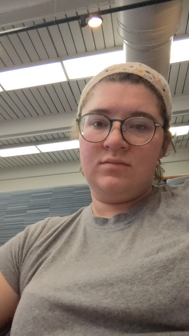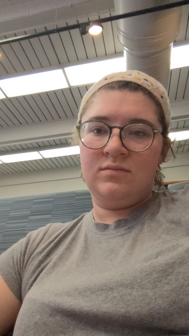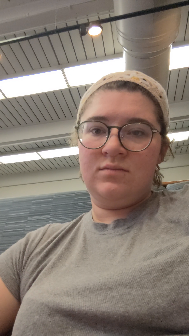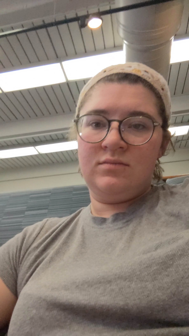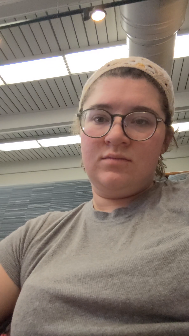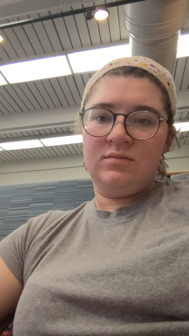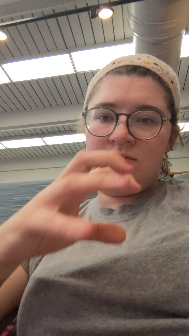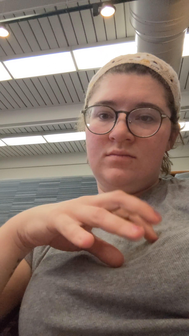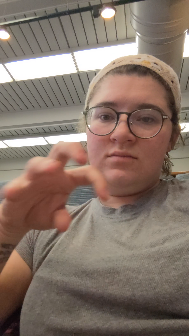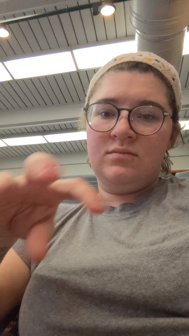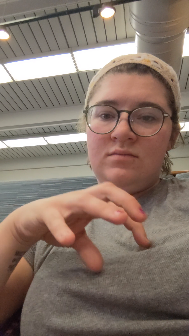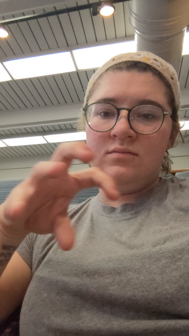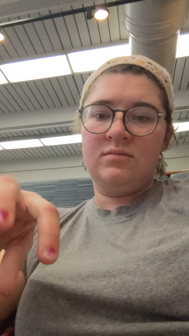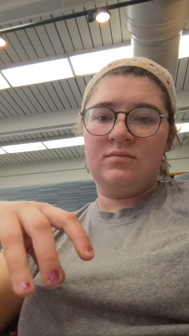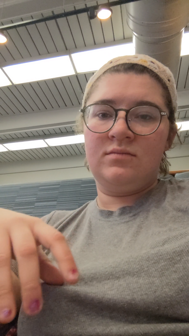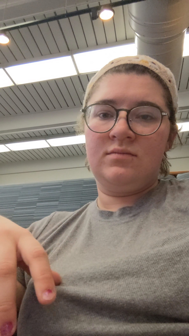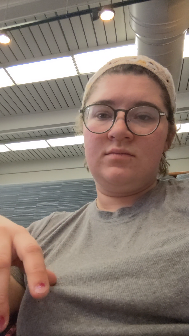block